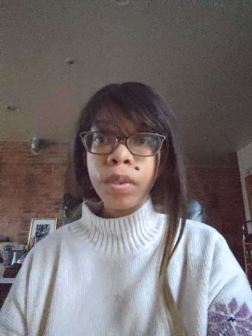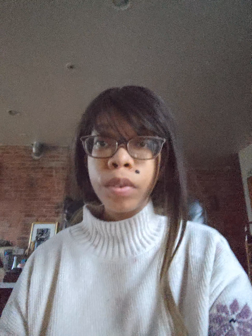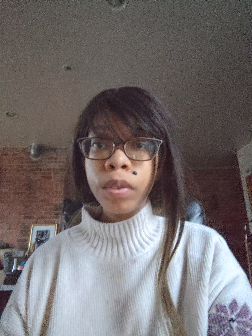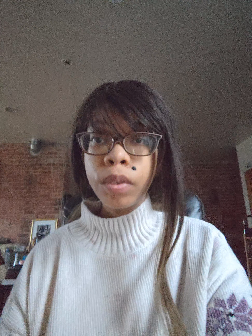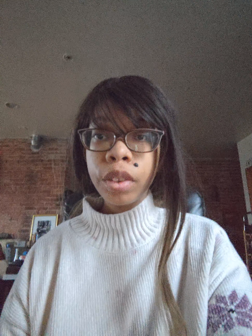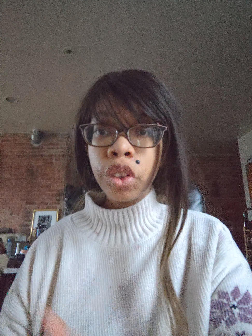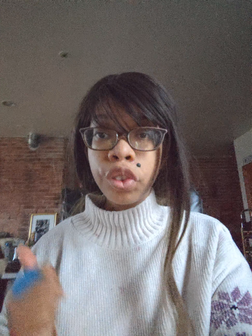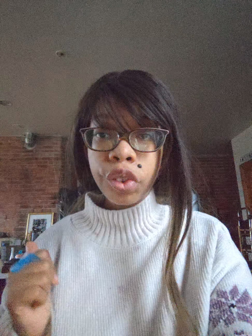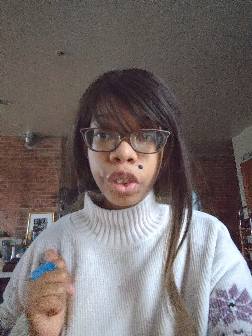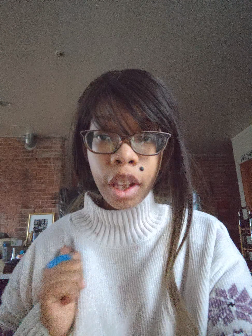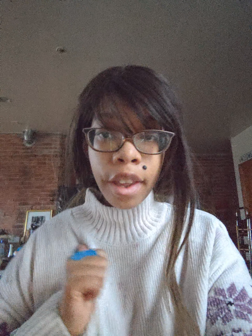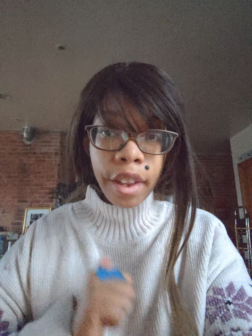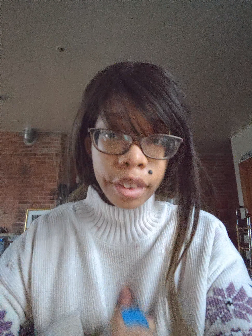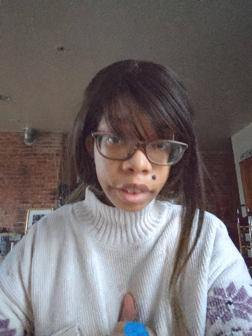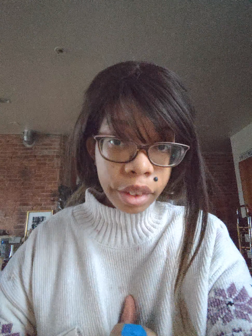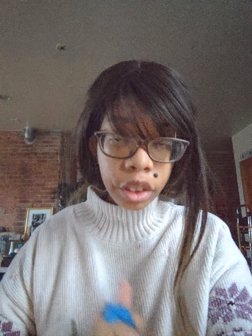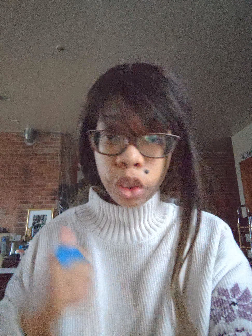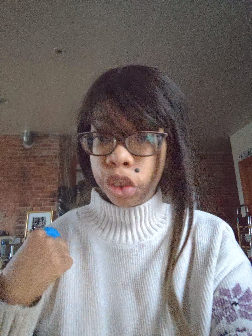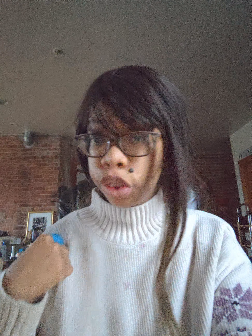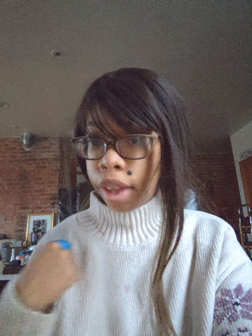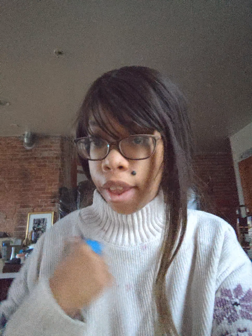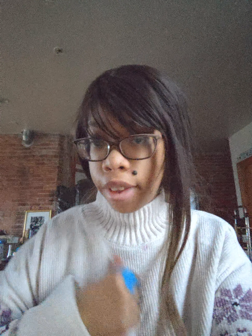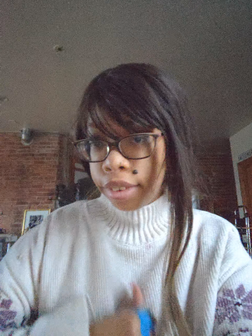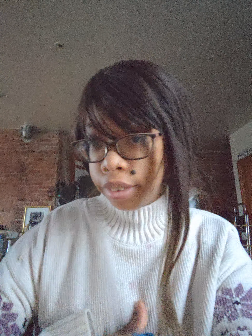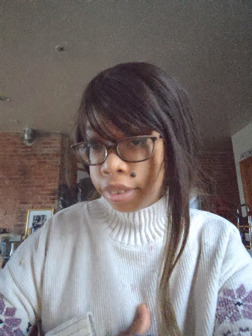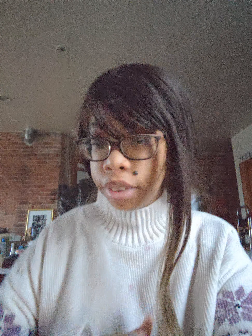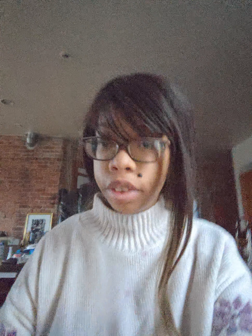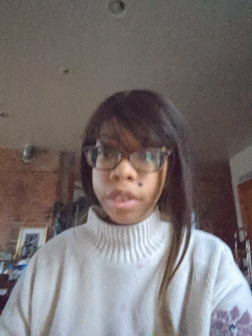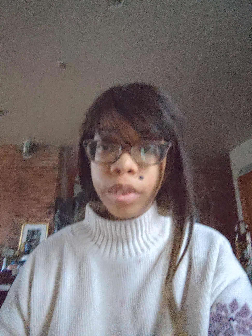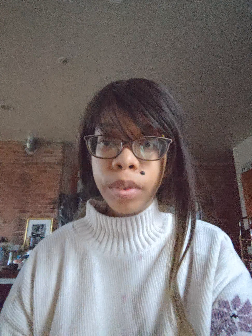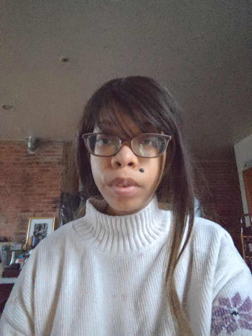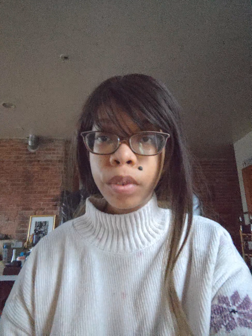jacket